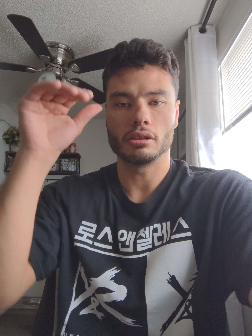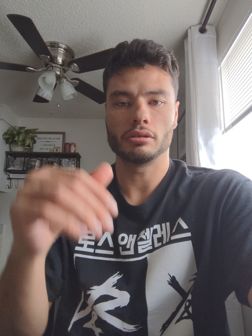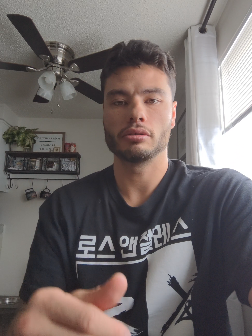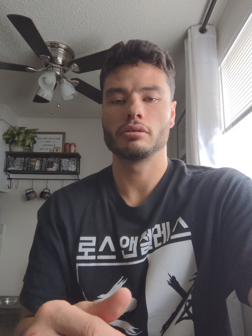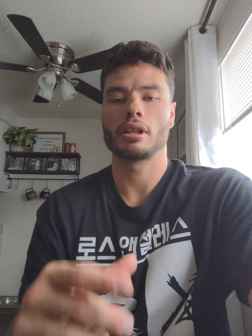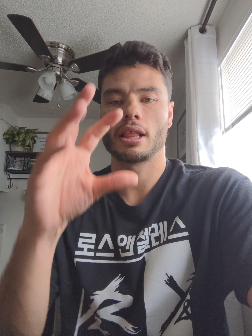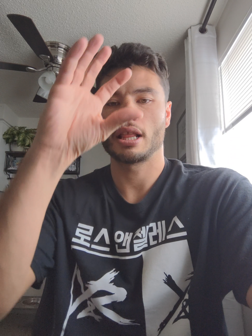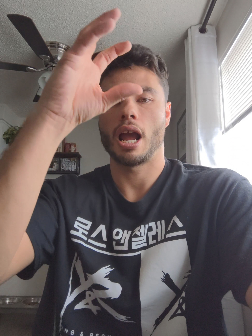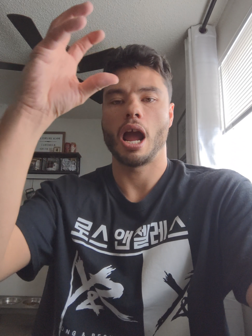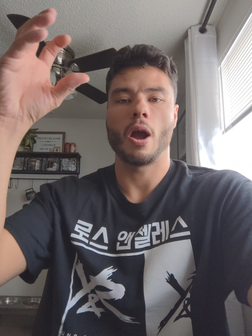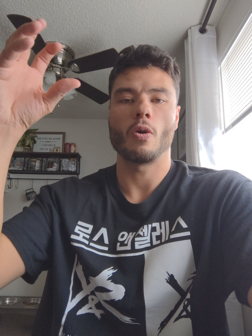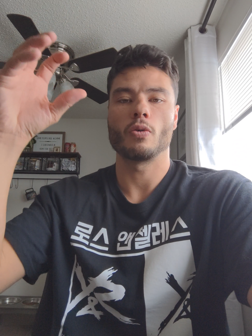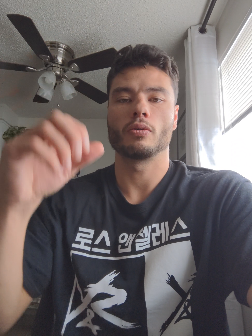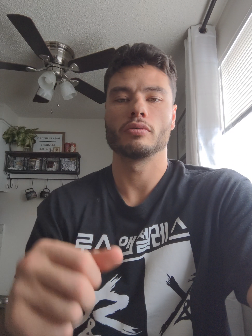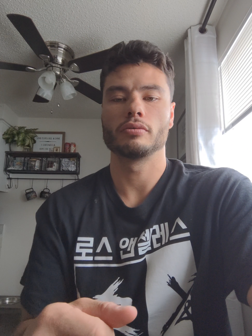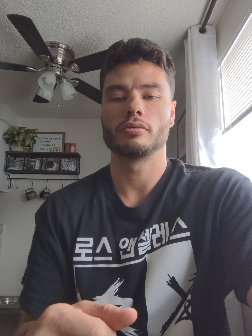cloud